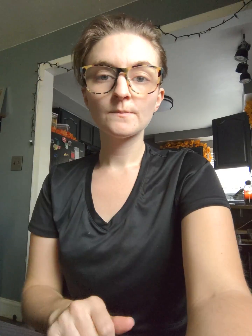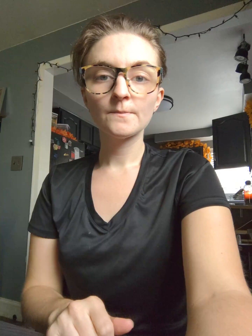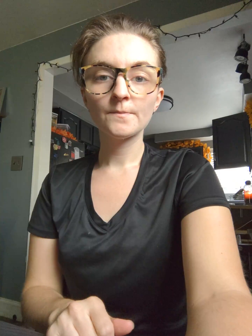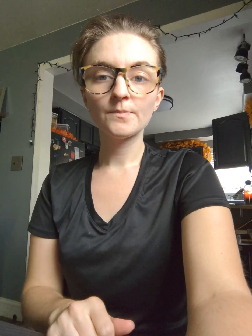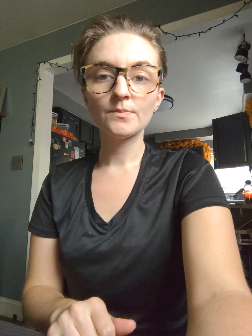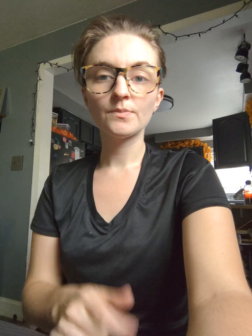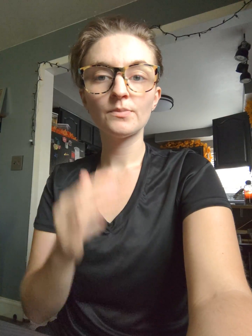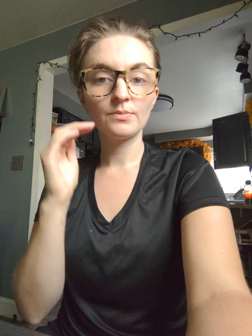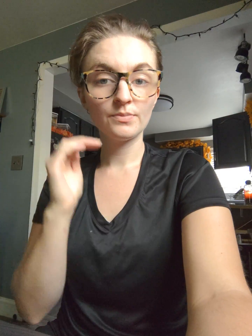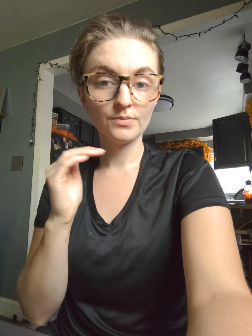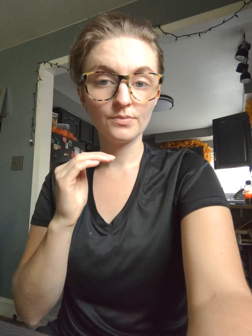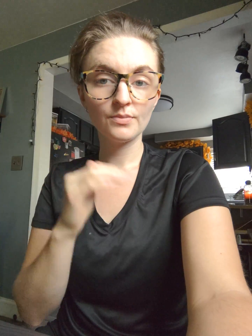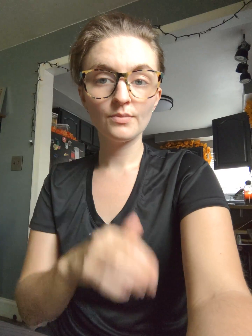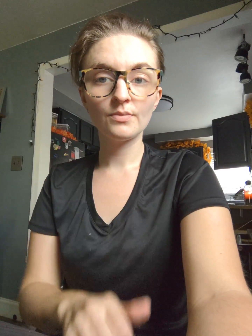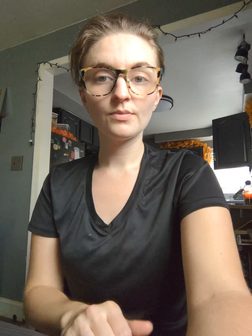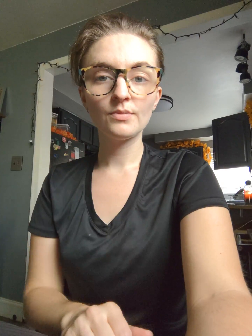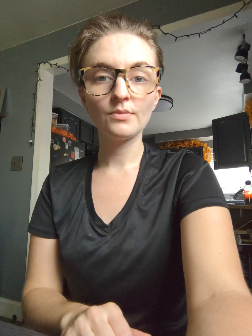little